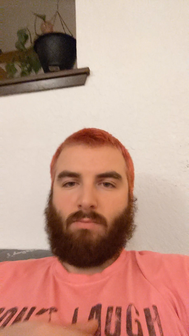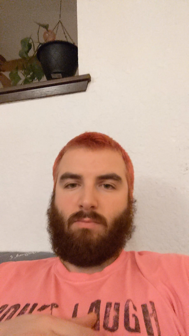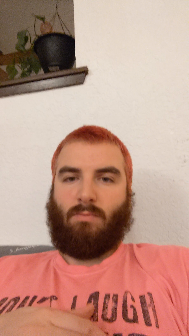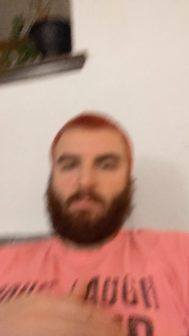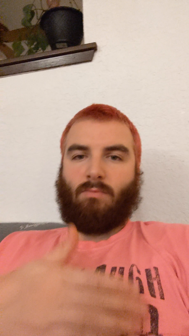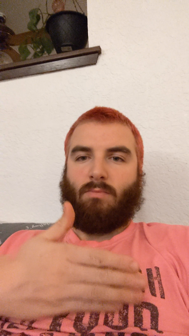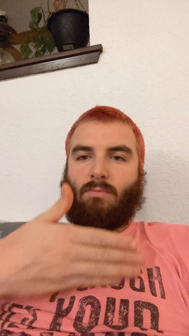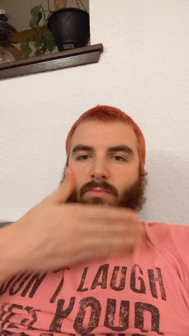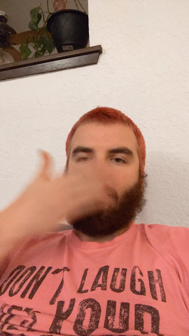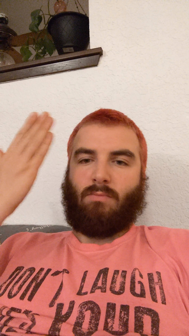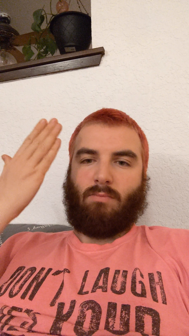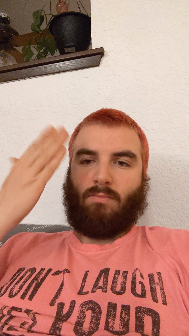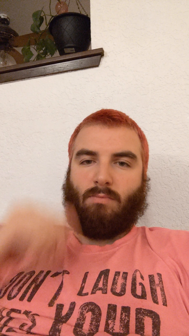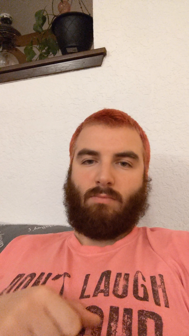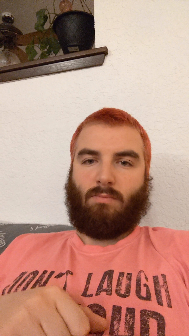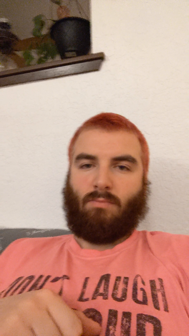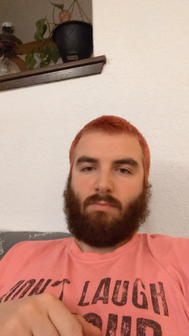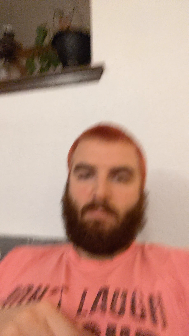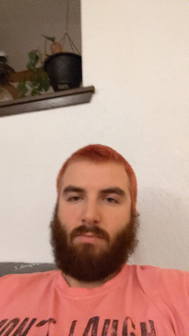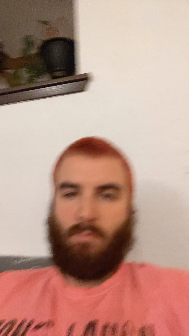all gone